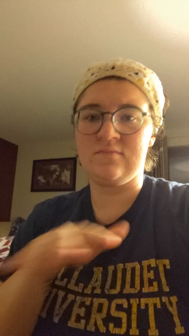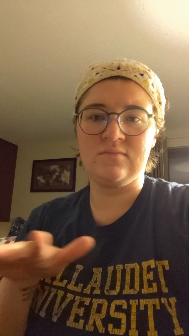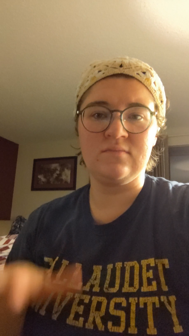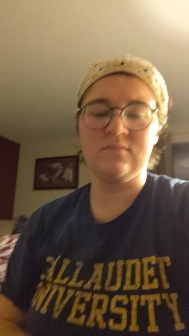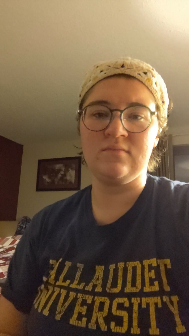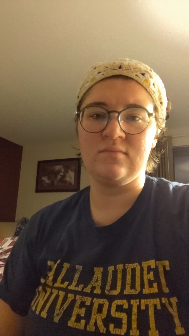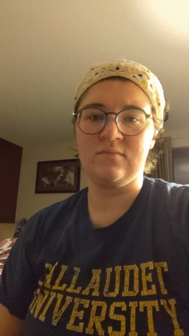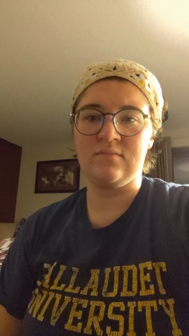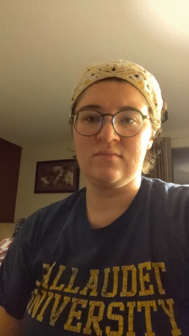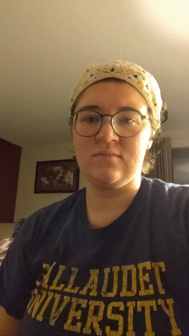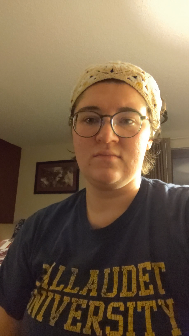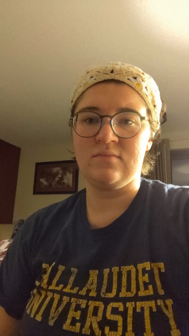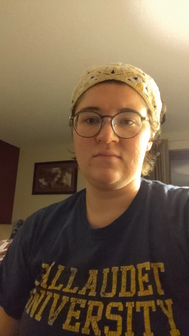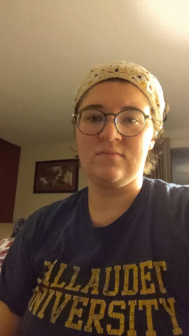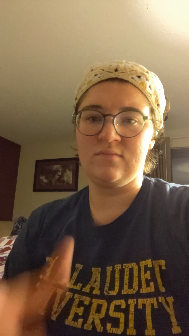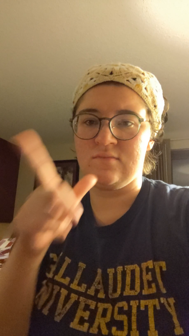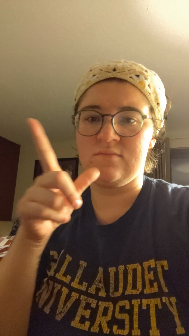lunch